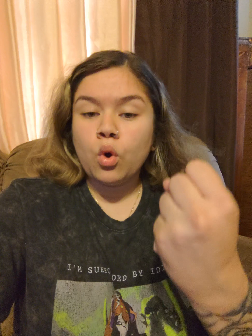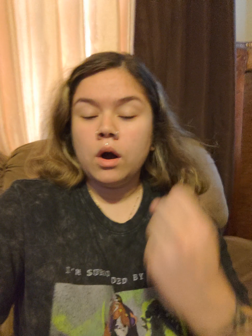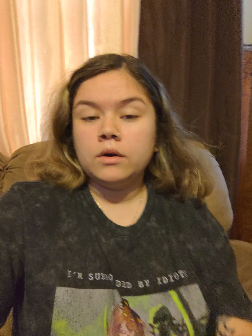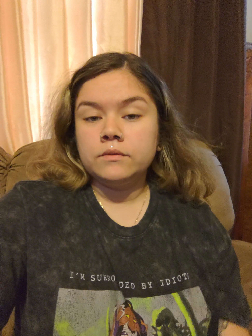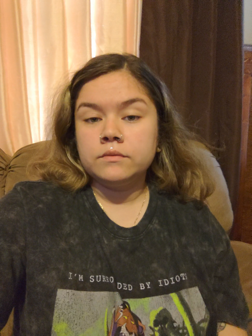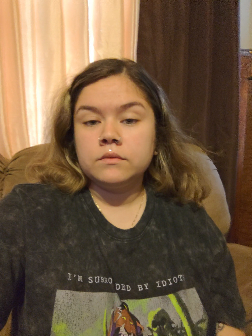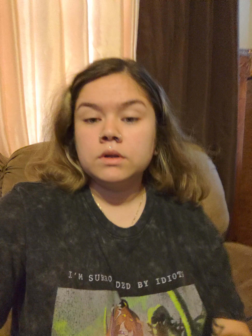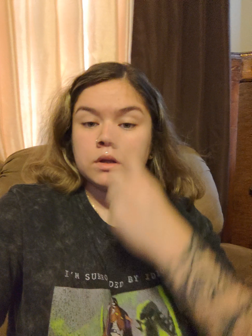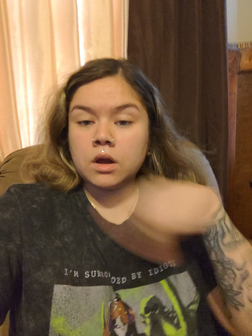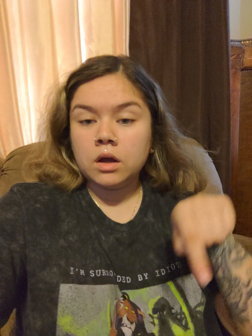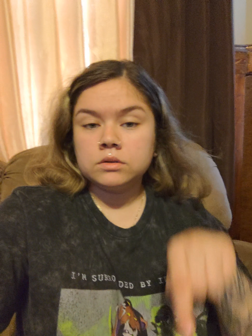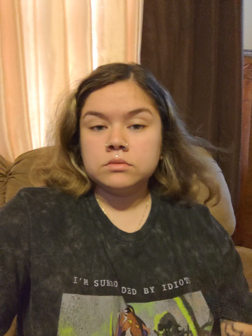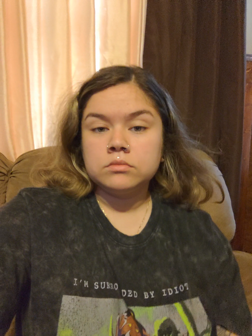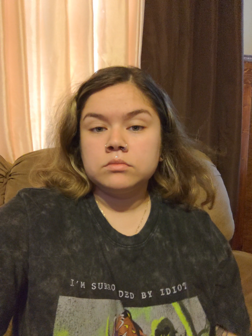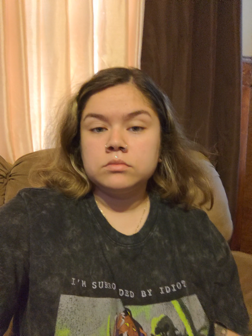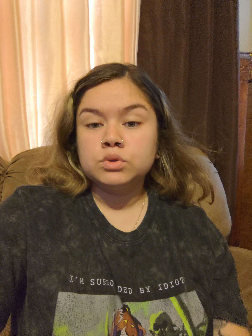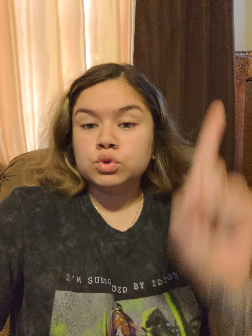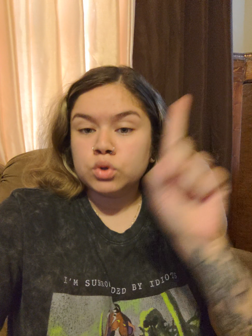cut